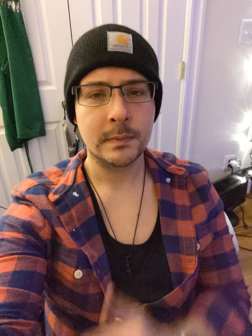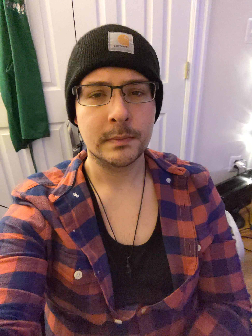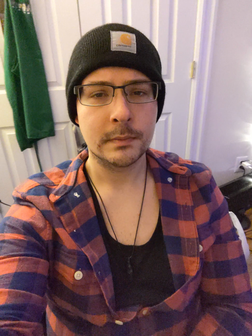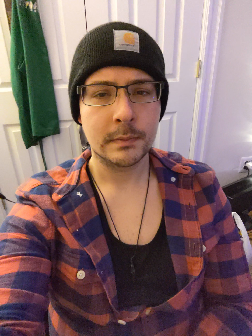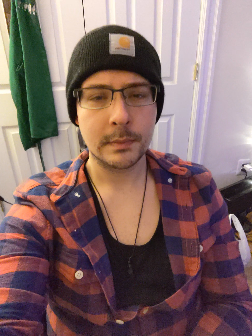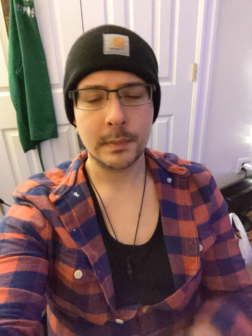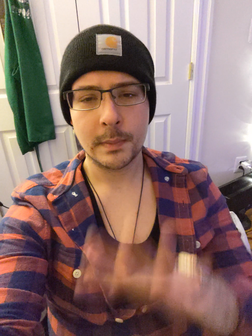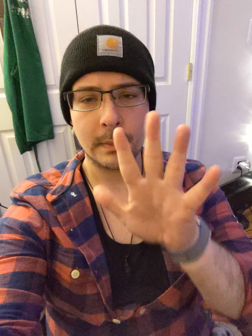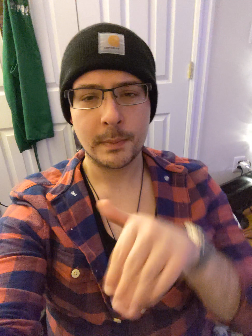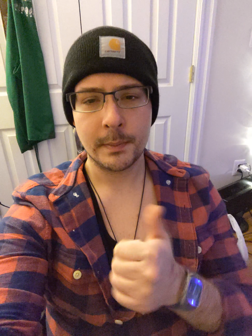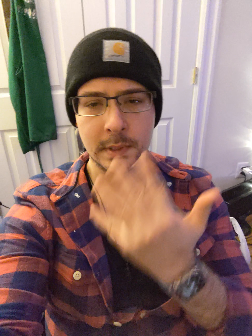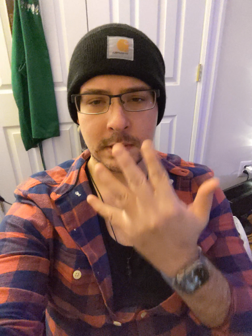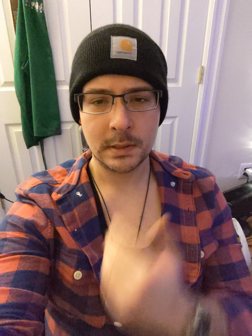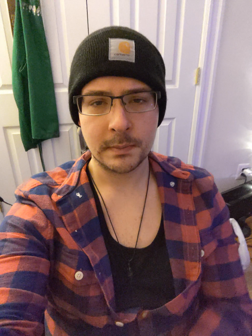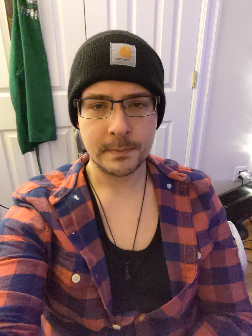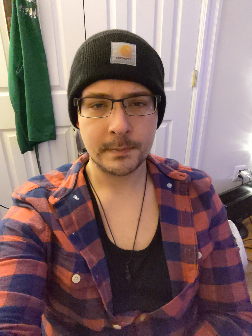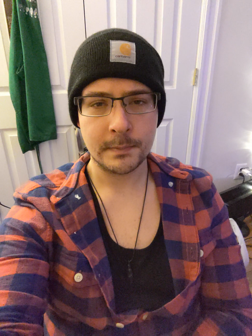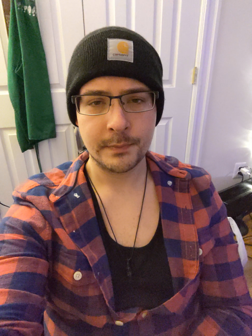mitten